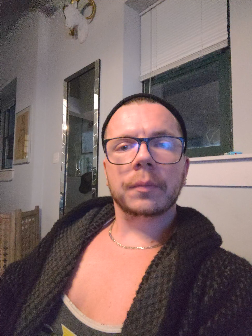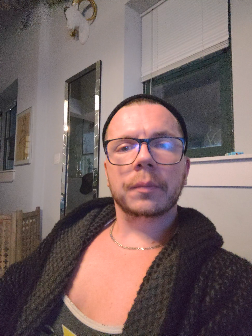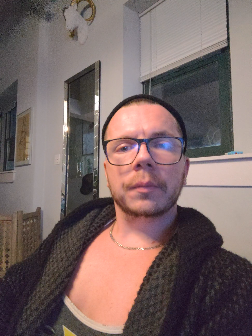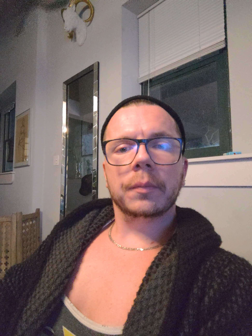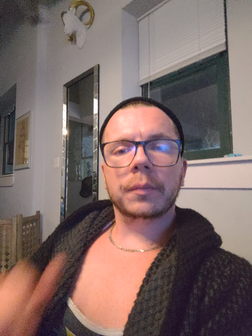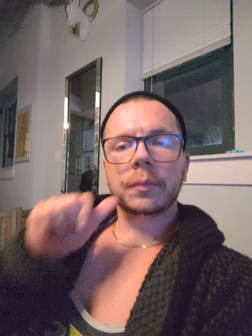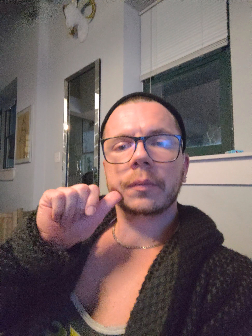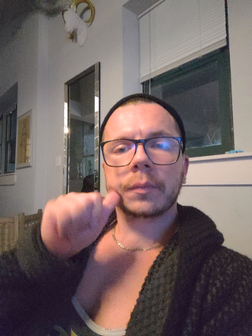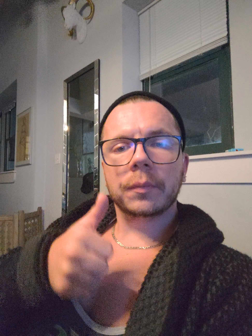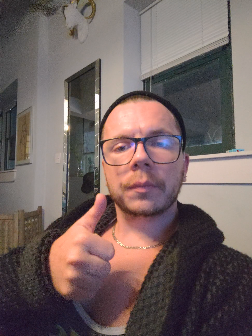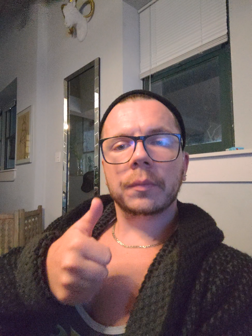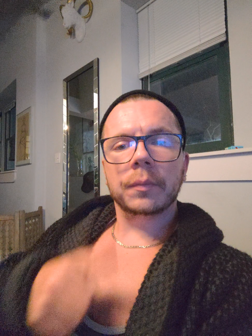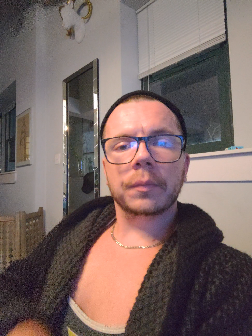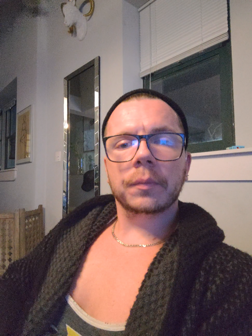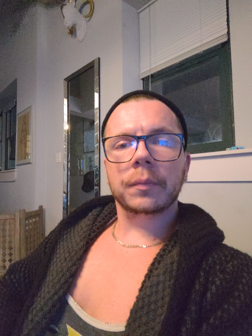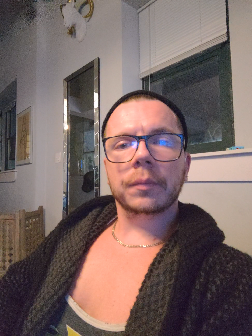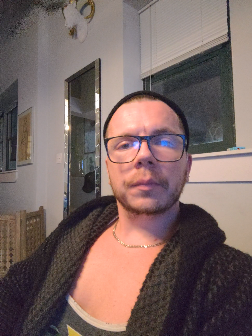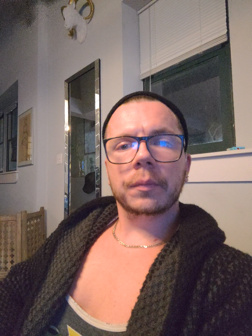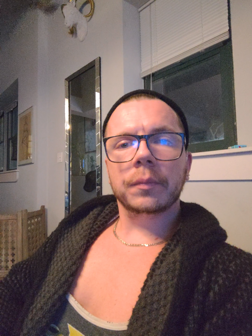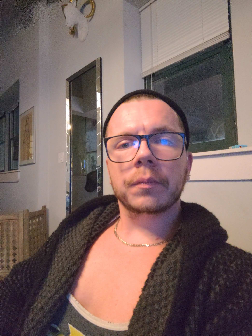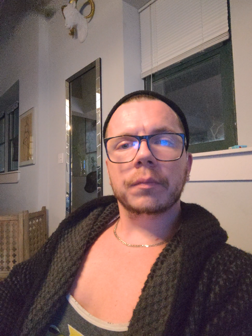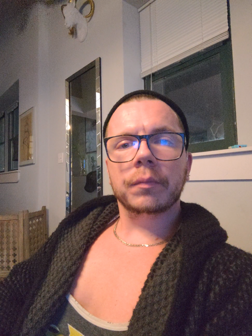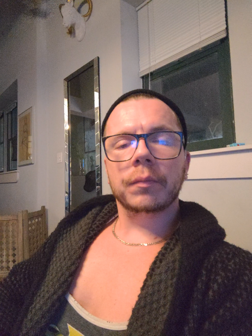tomorrow